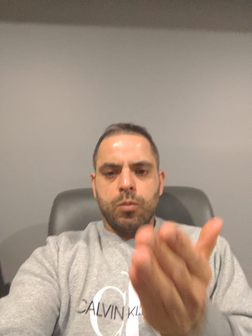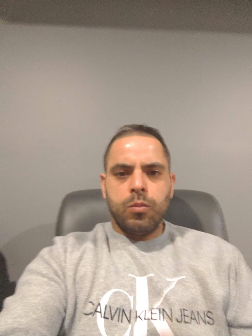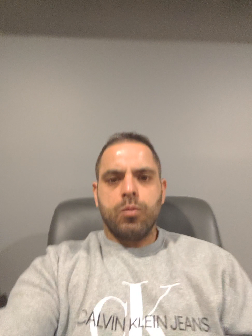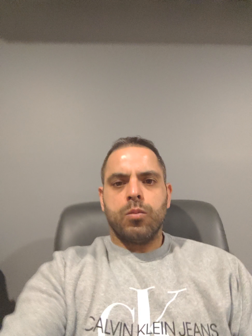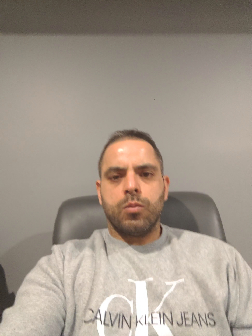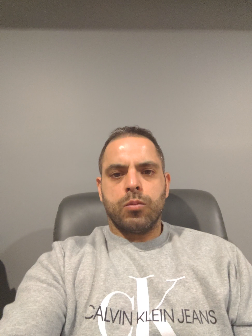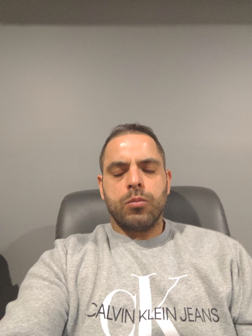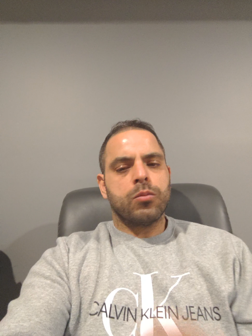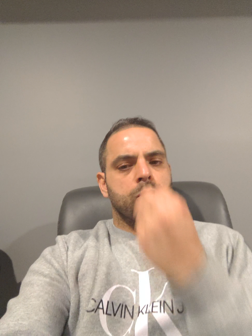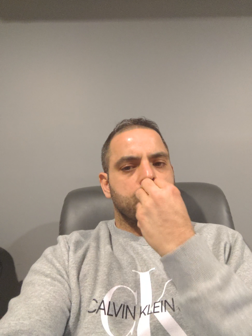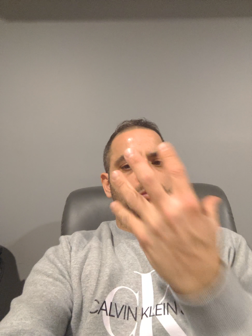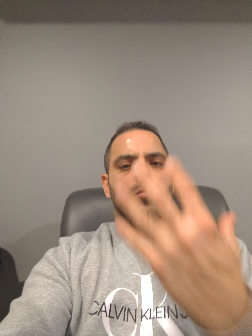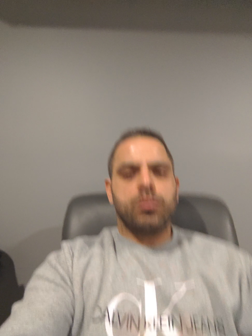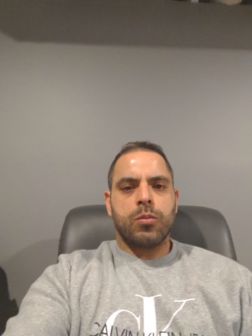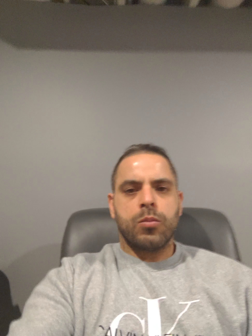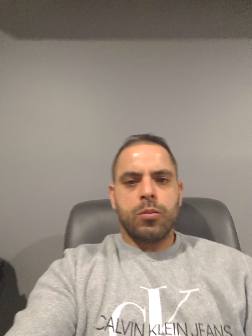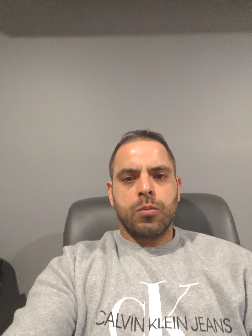blow